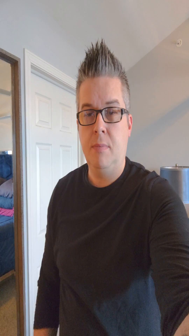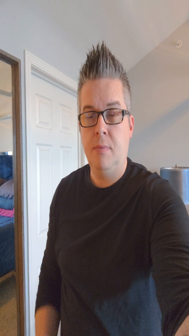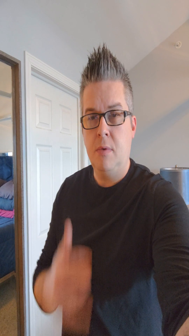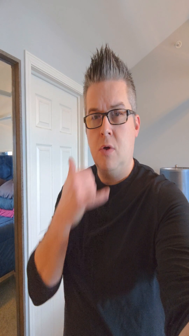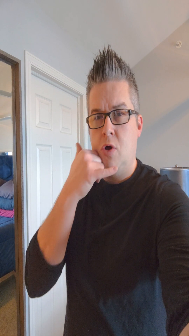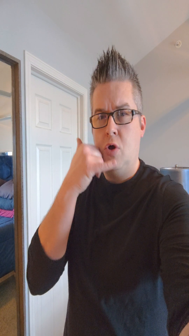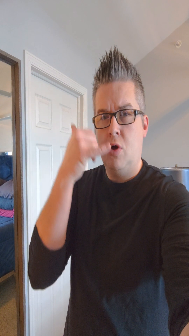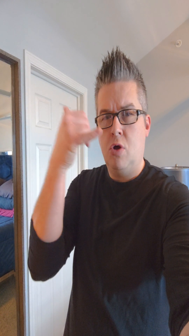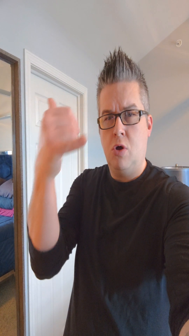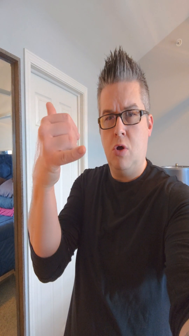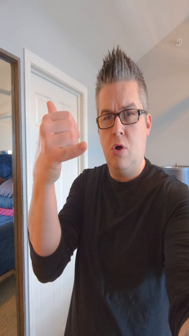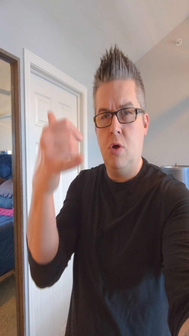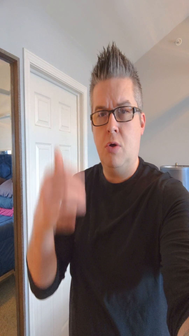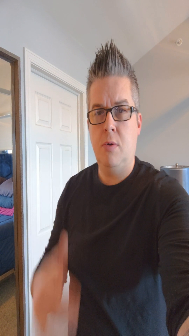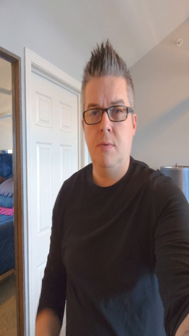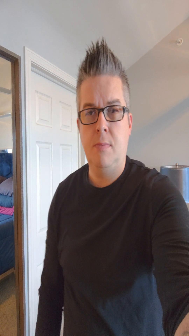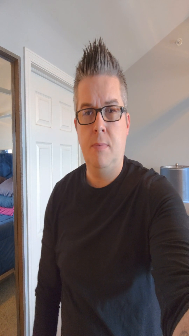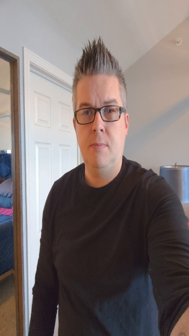call on the phone